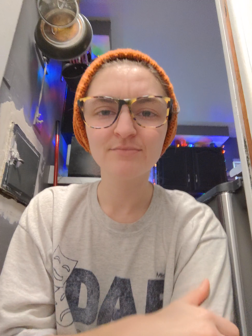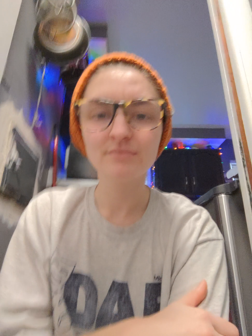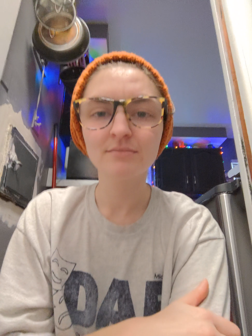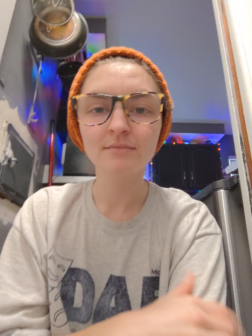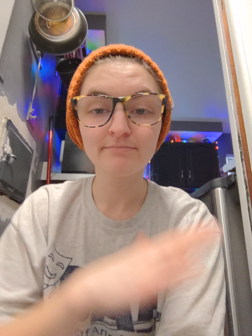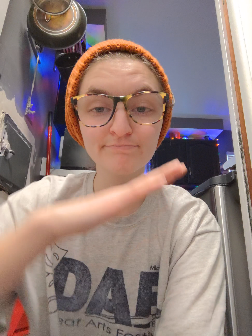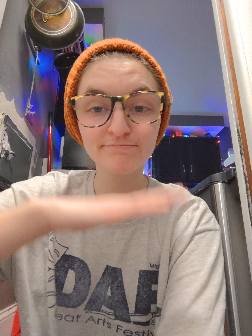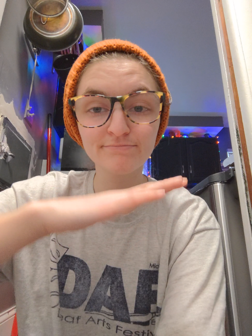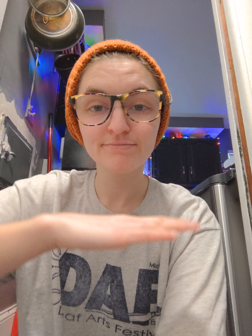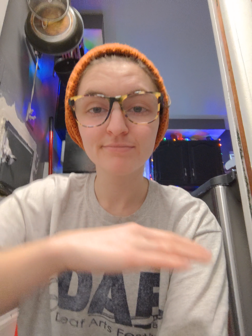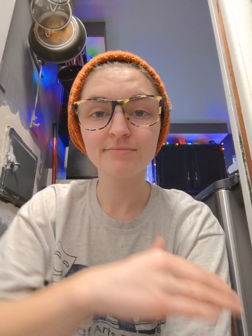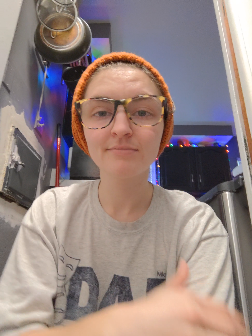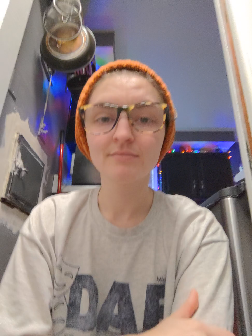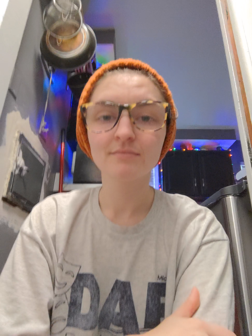table